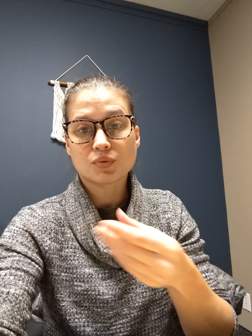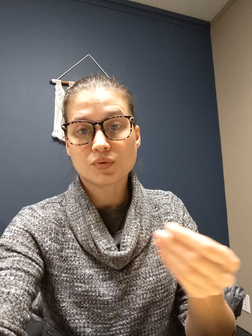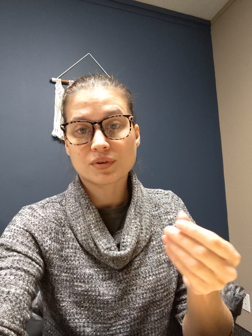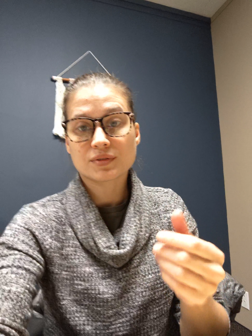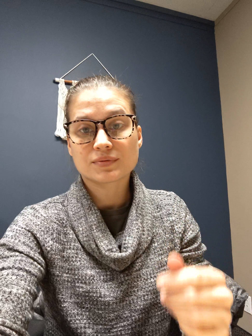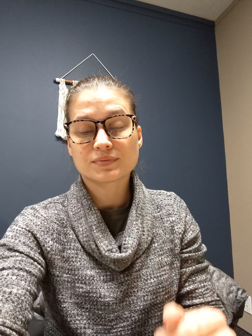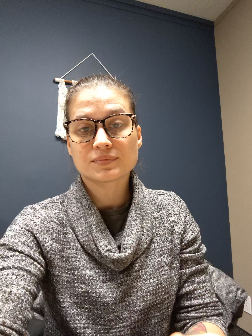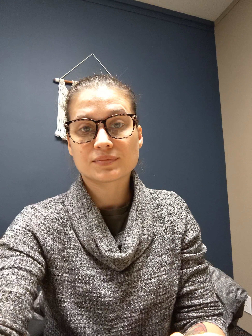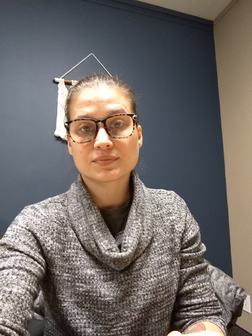story